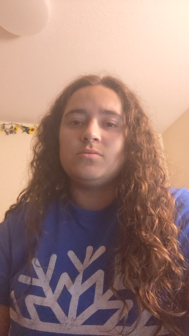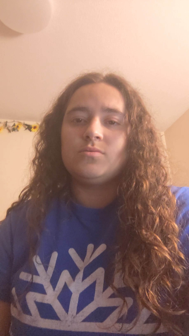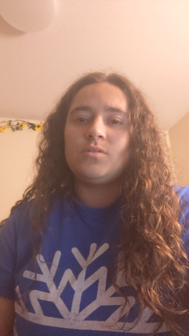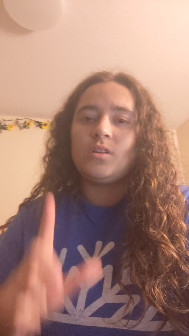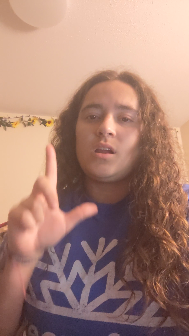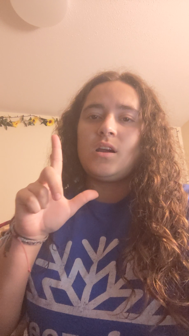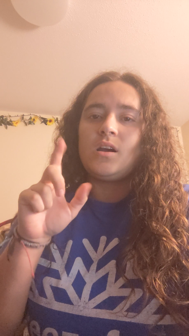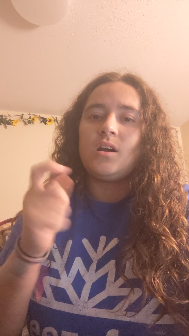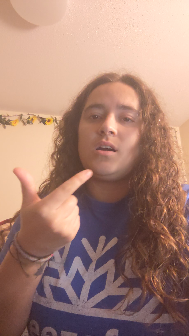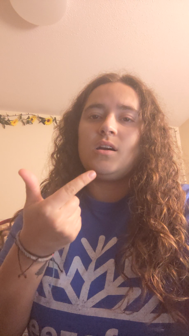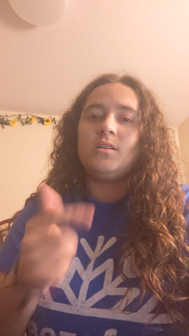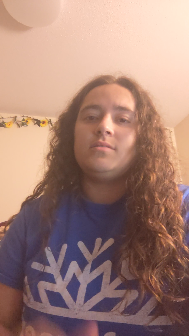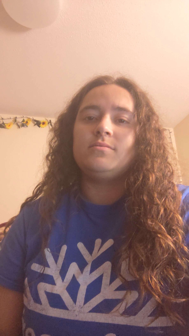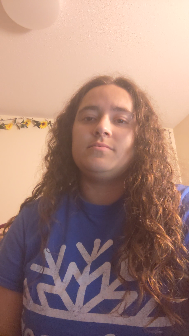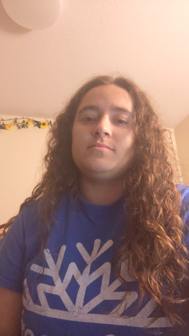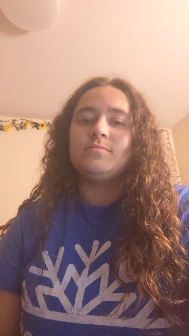leg